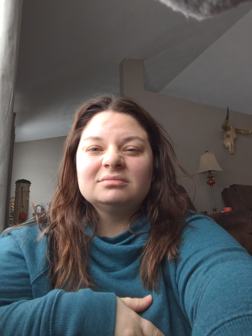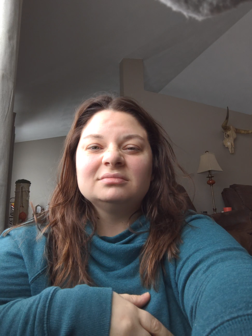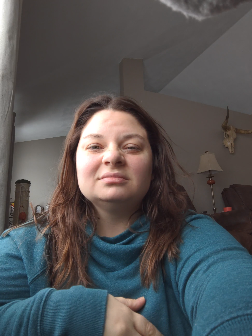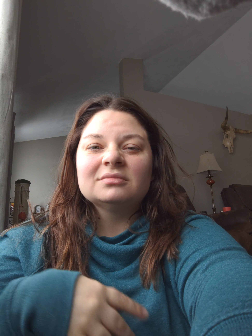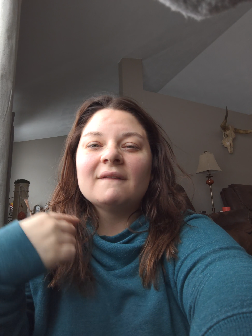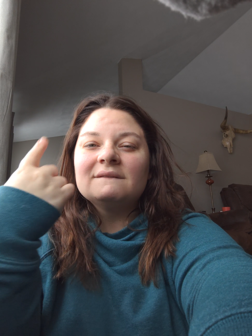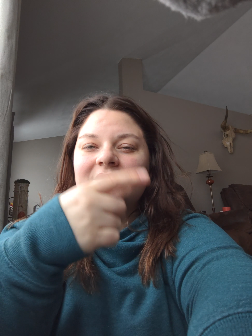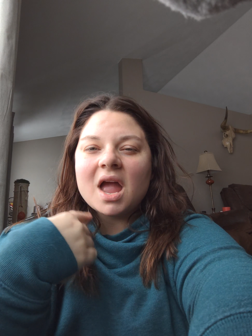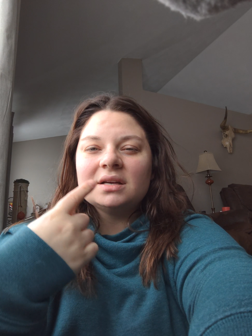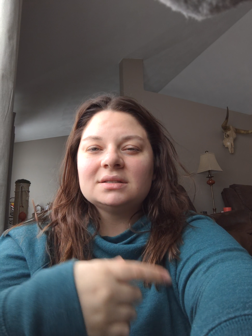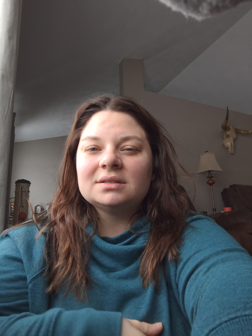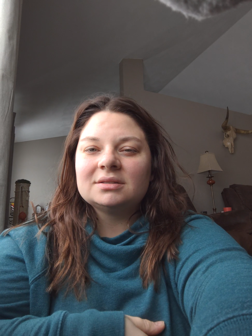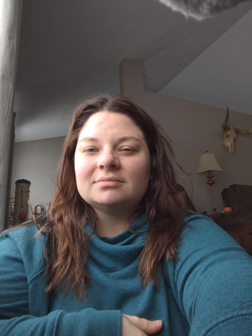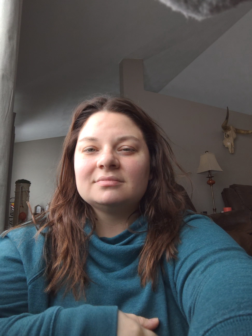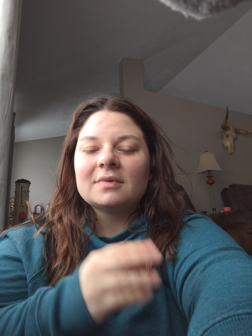face